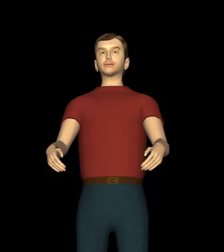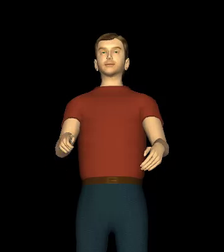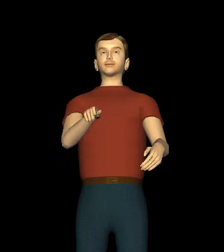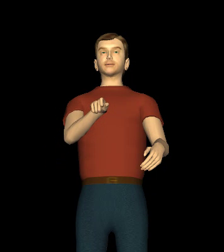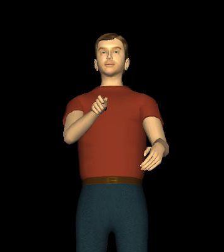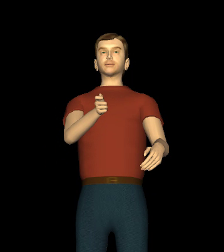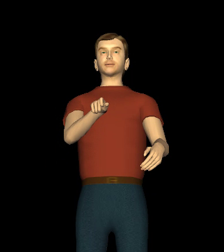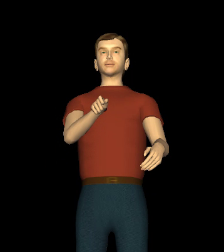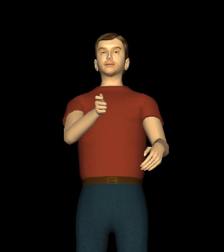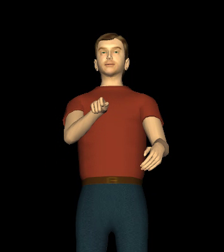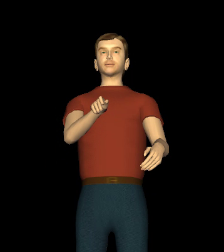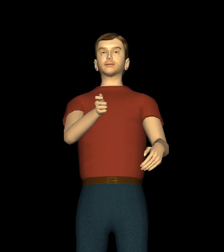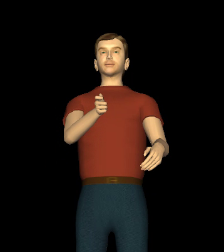مفتاح